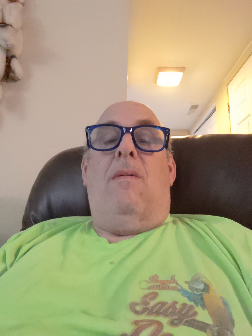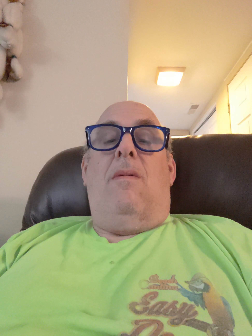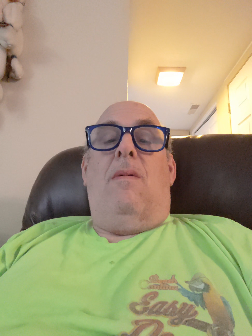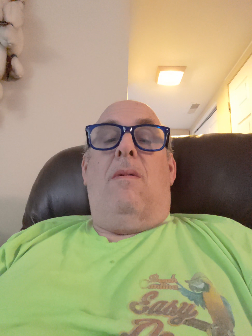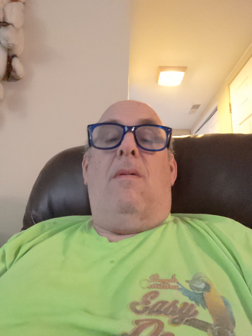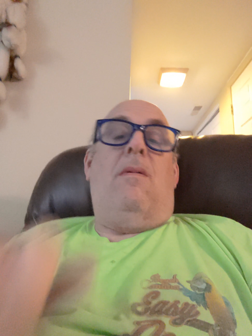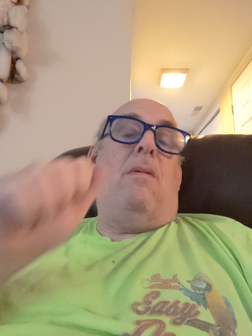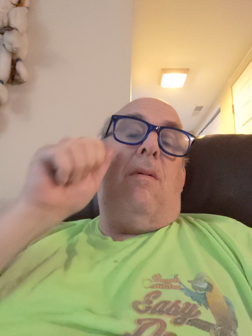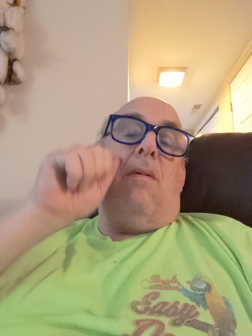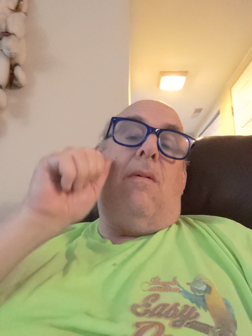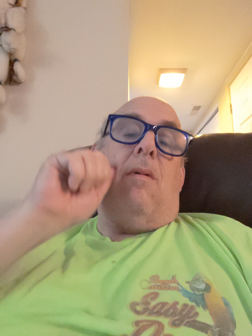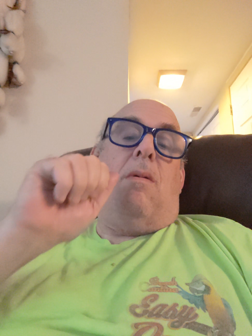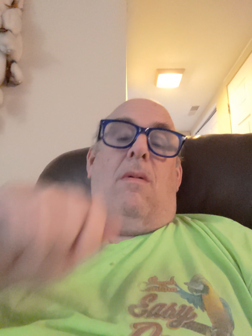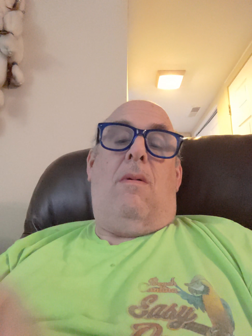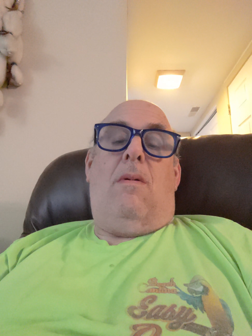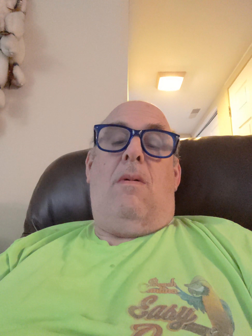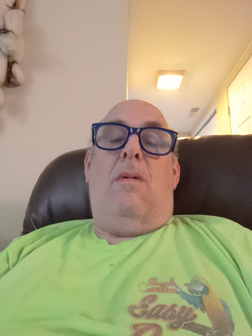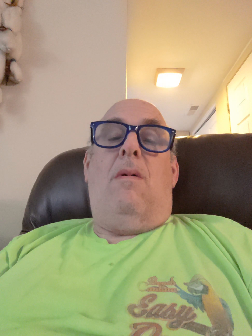aunt